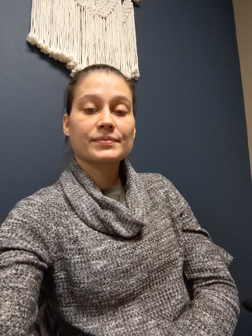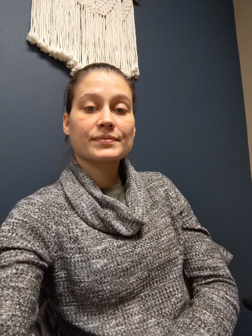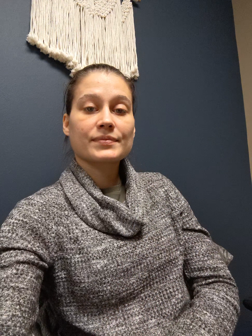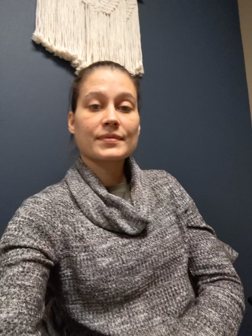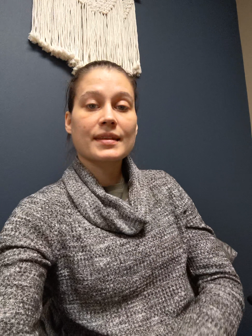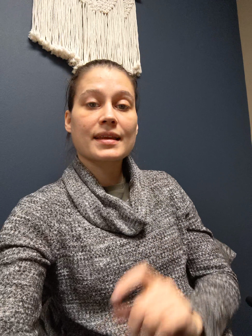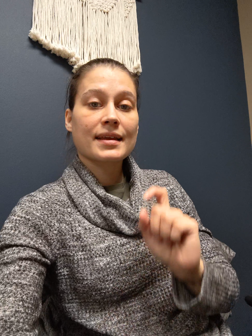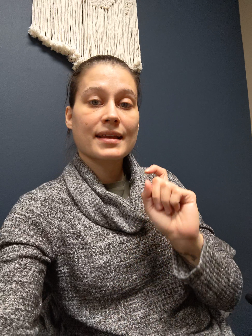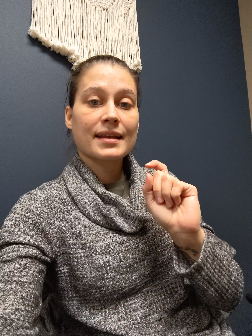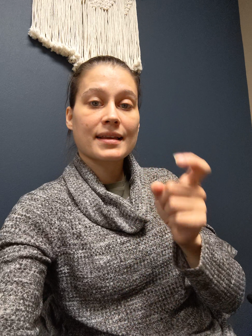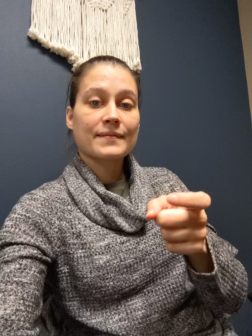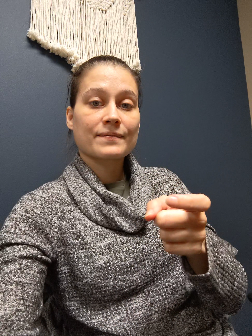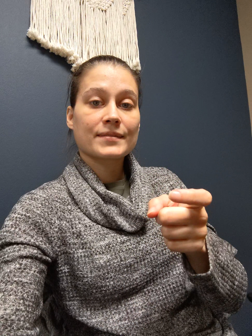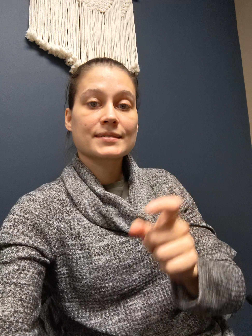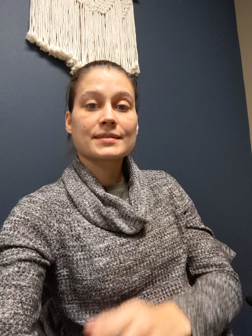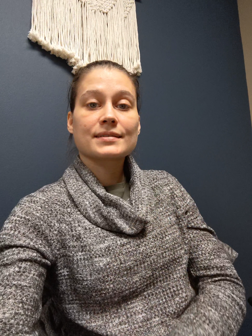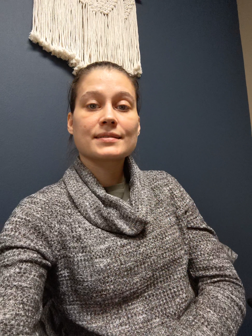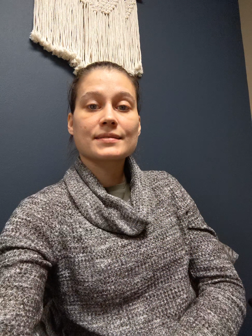gift